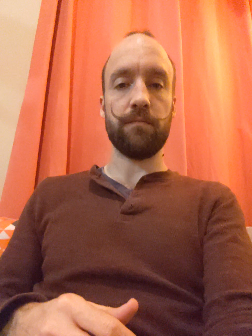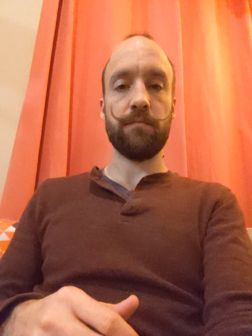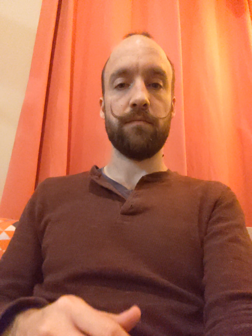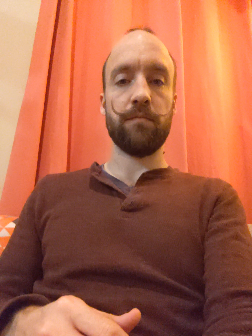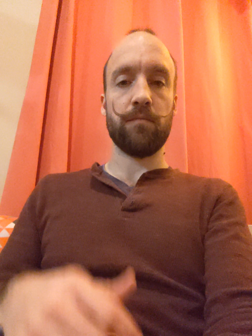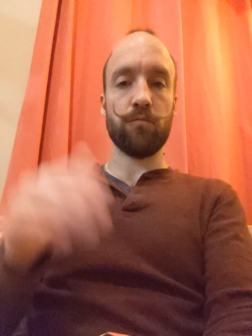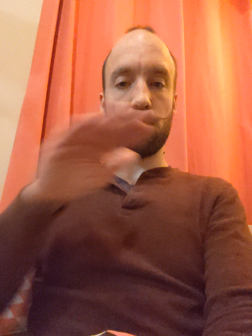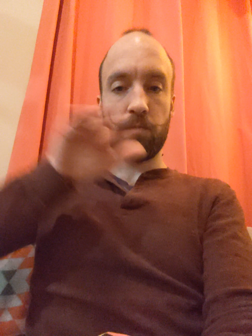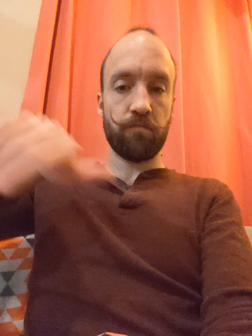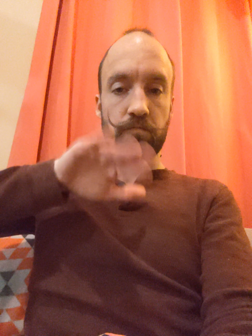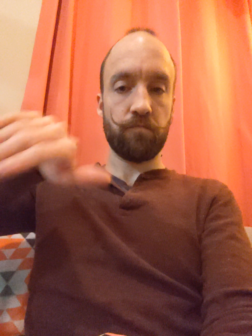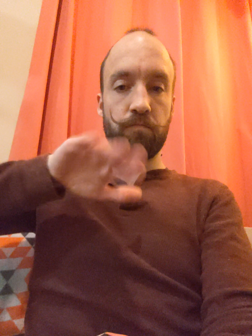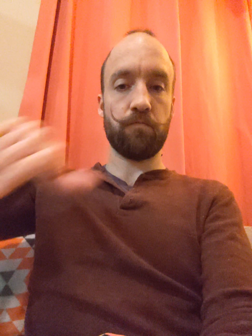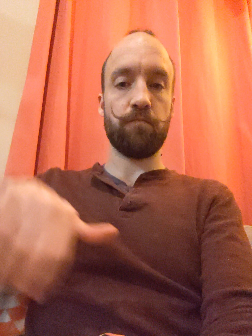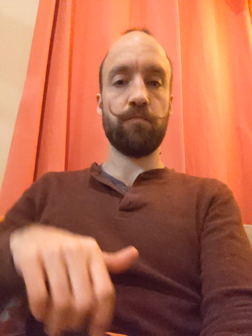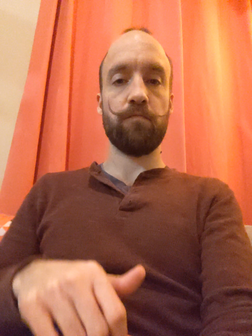pool